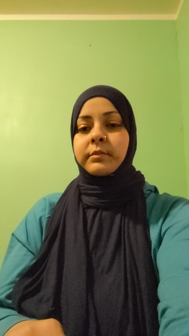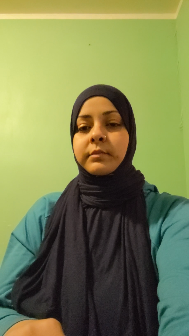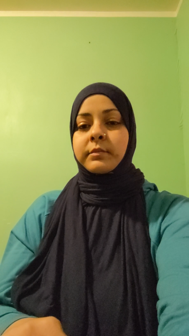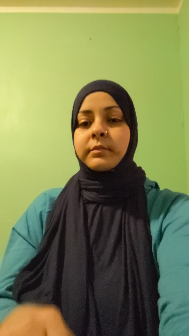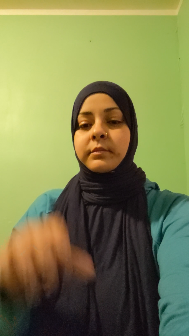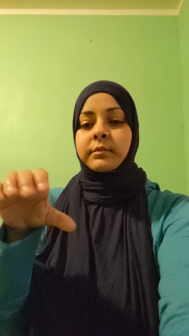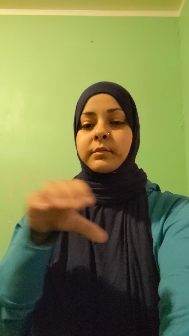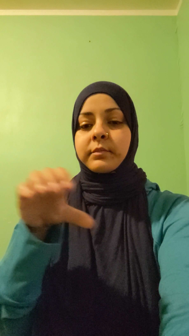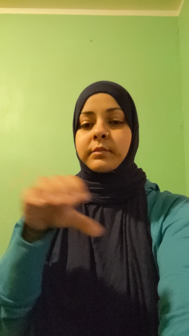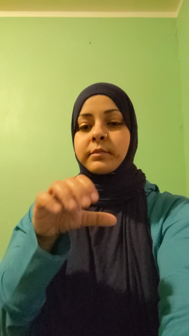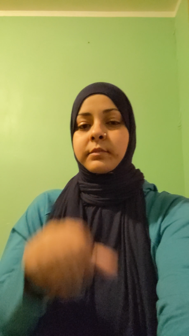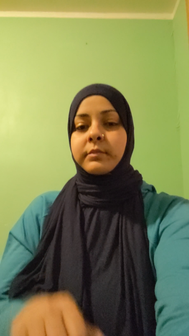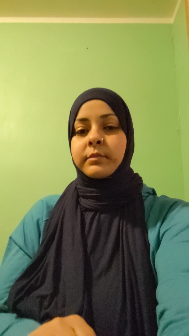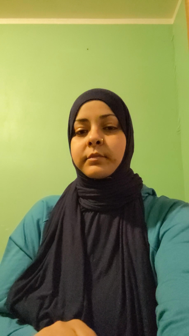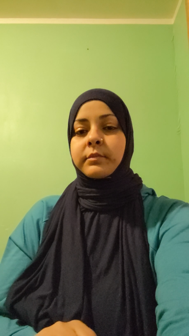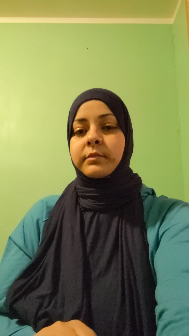does